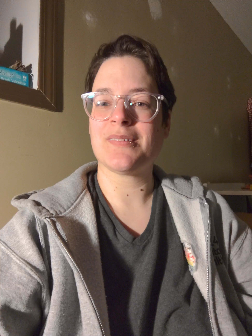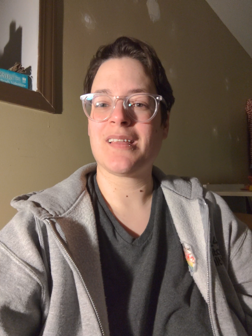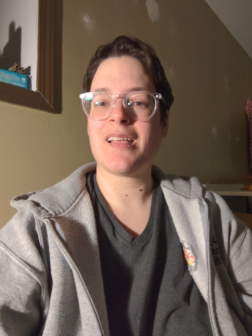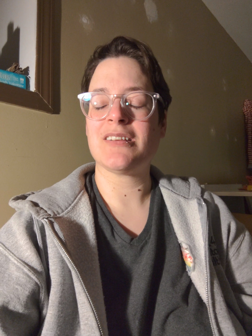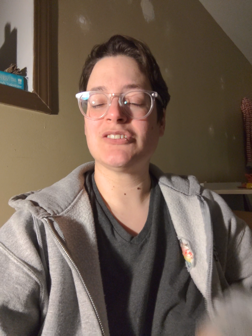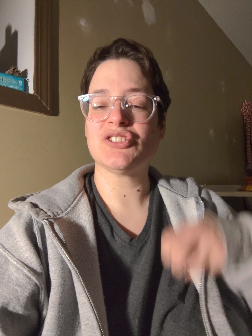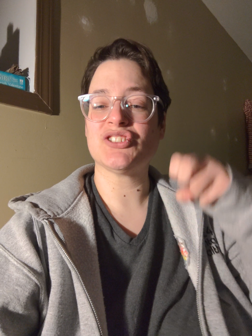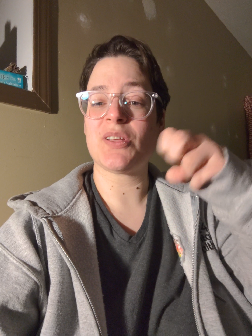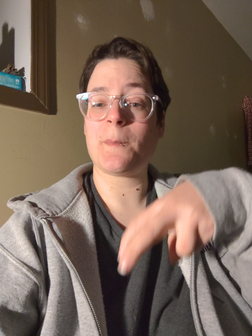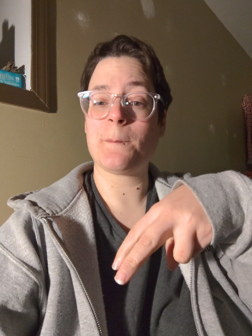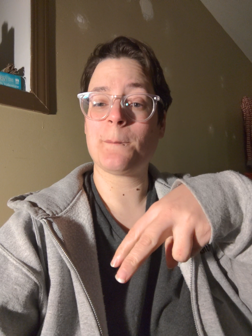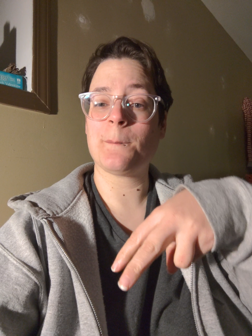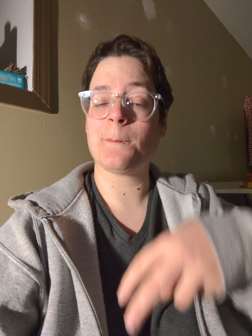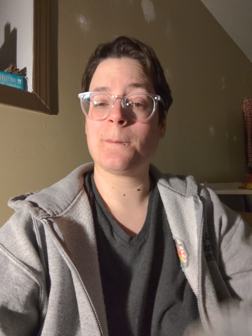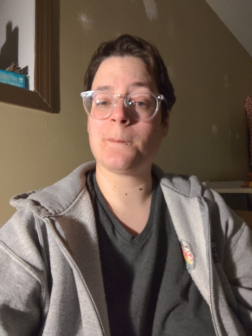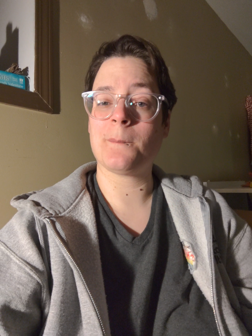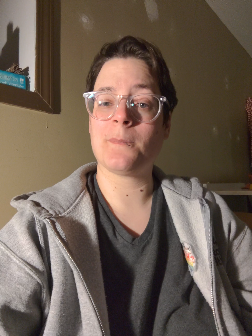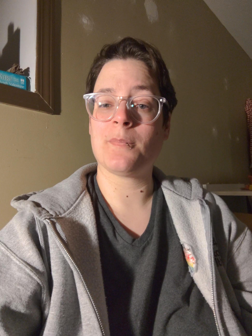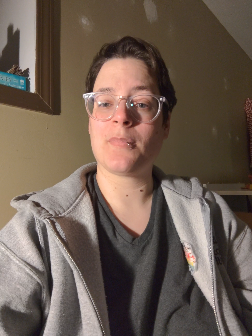jump